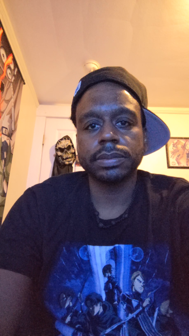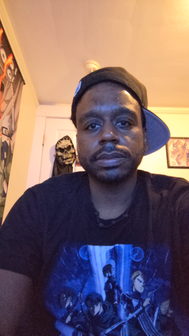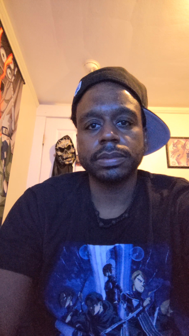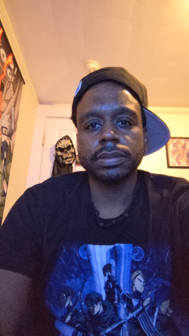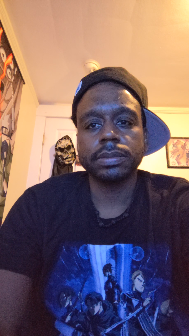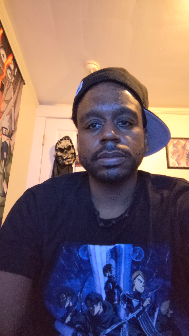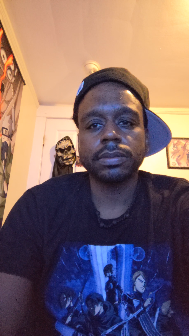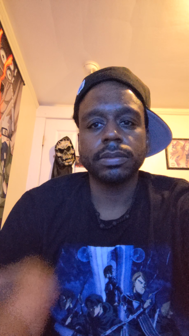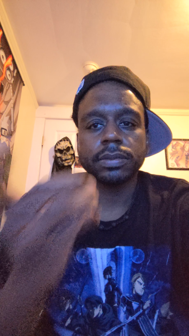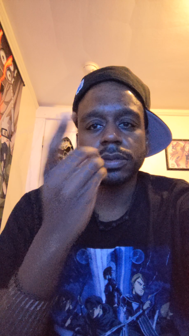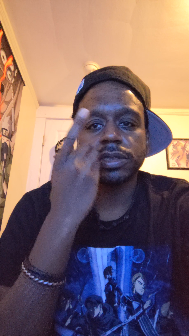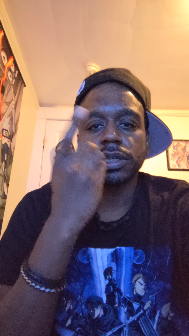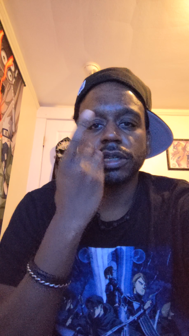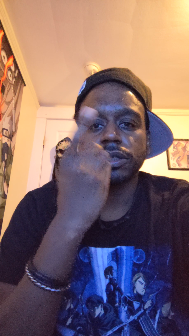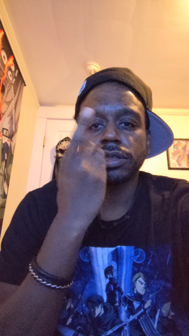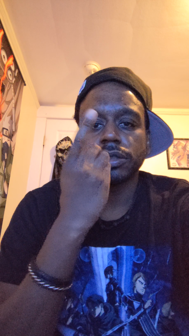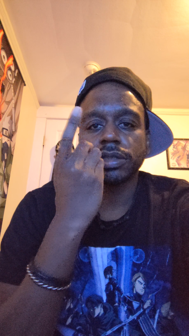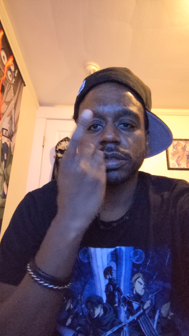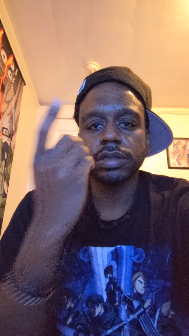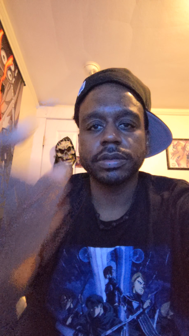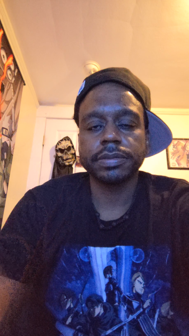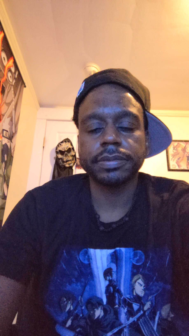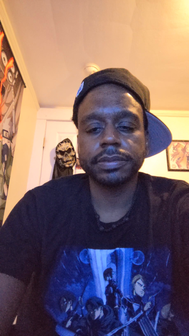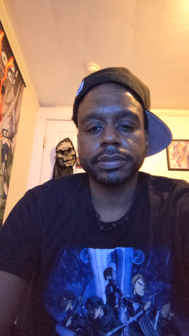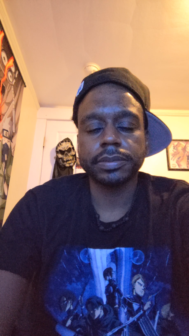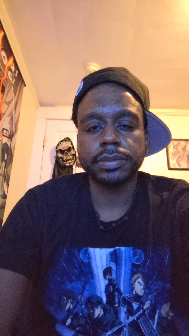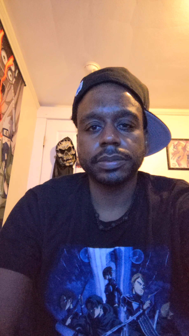dinner